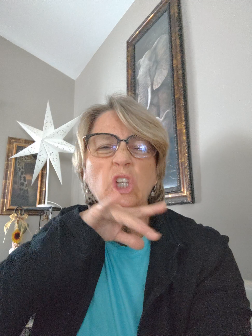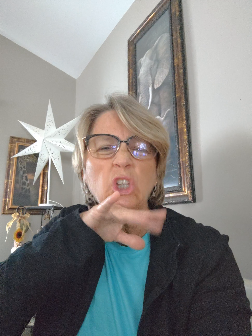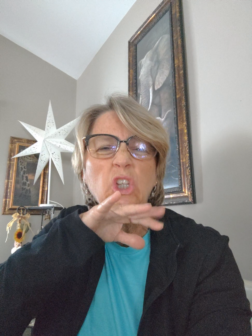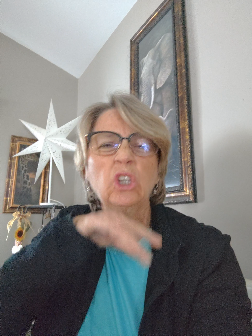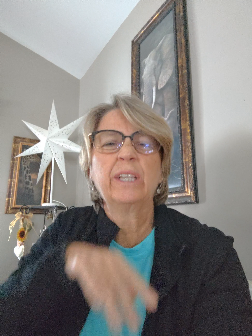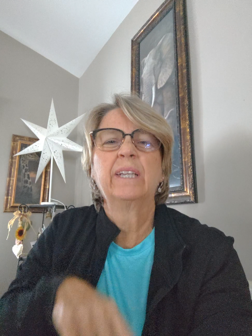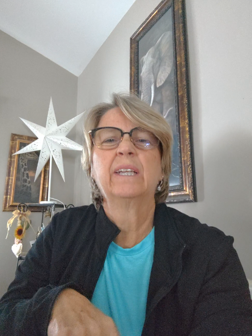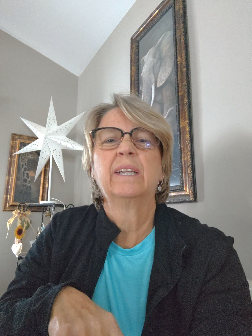dirty